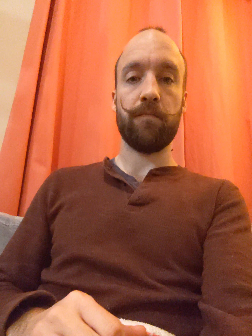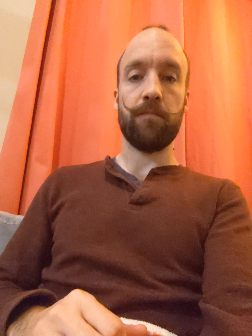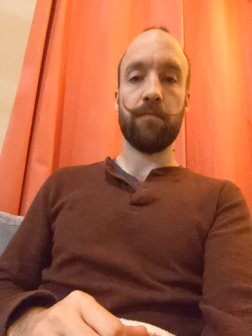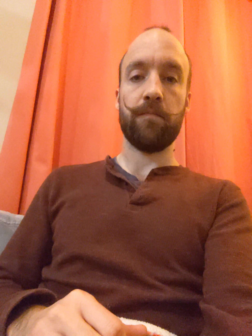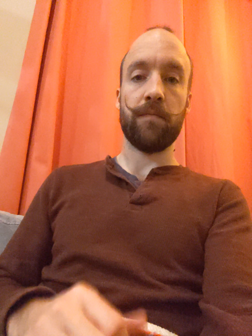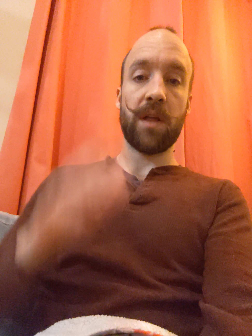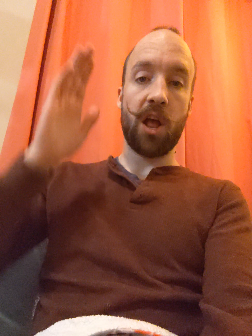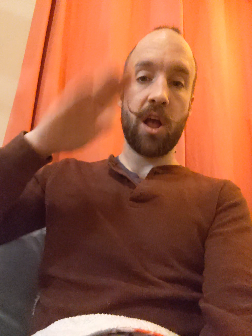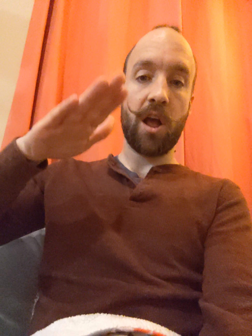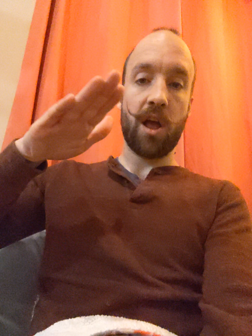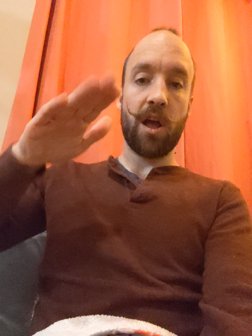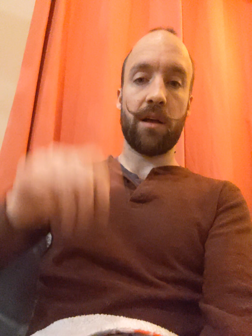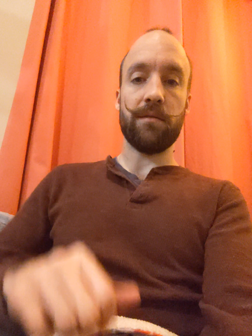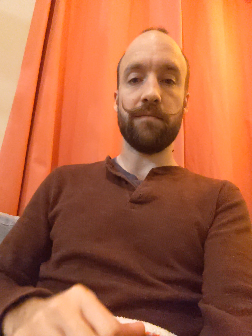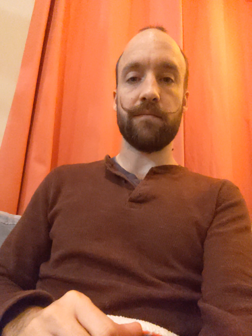on